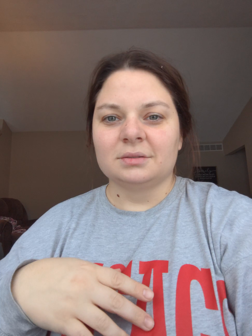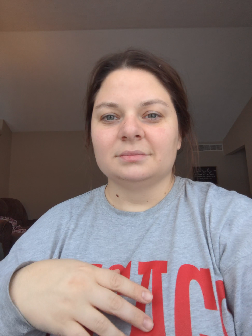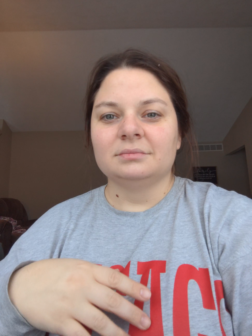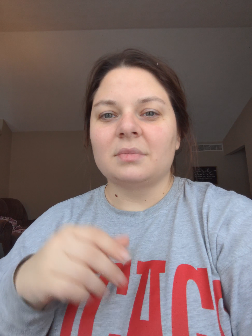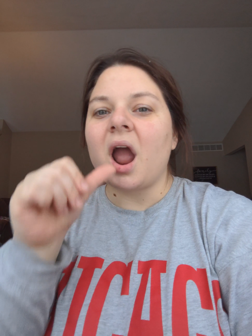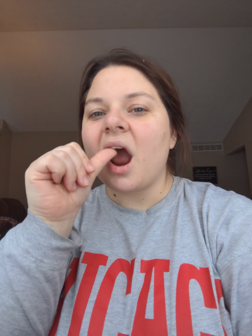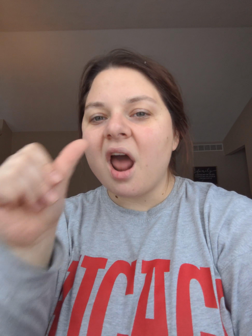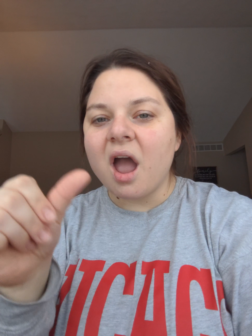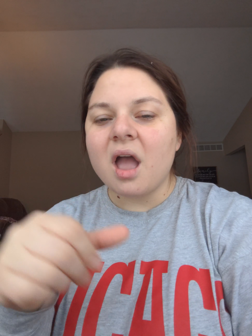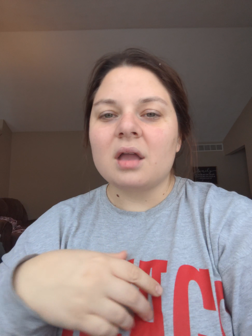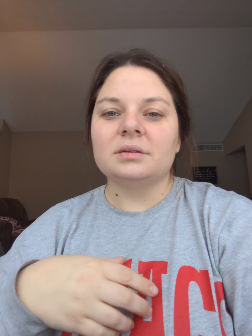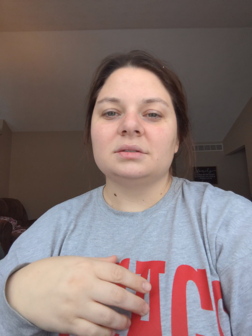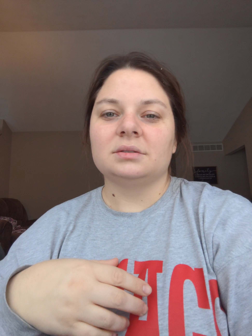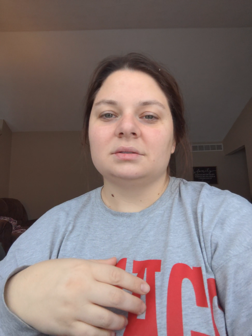nuts